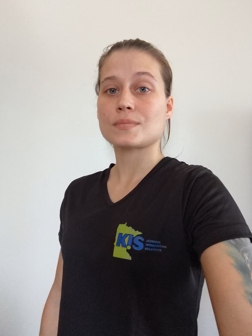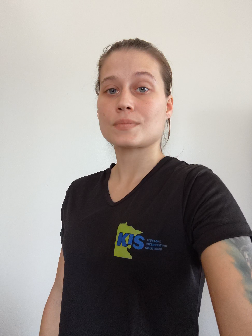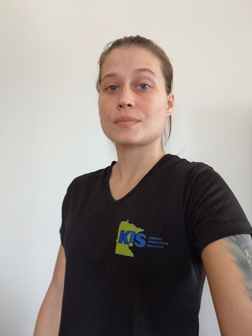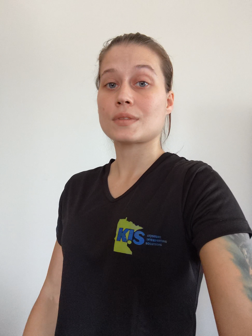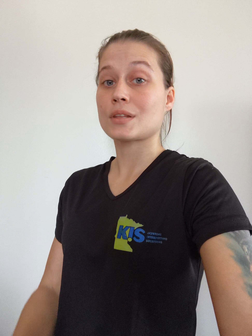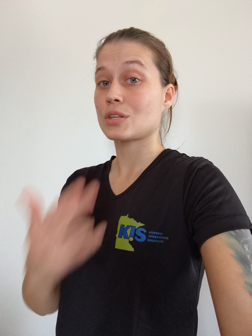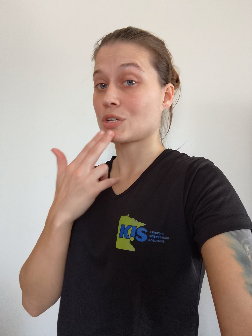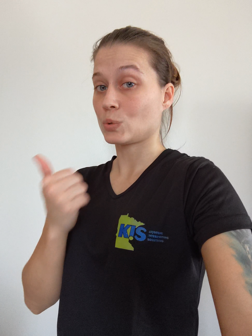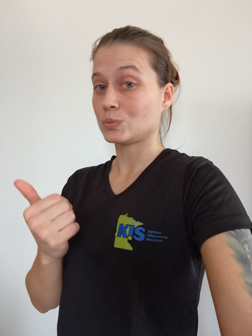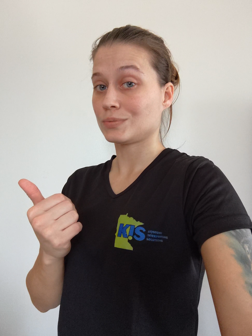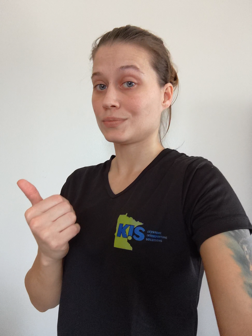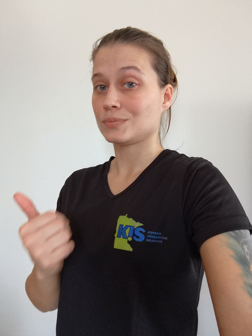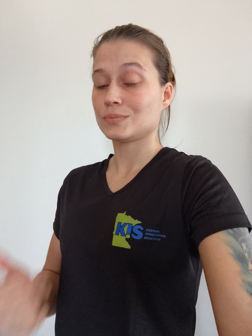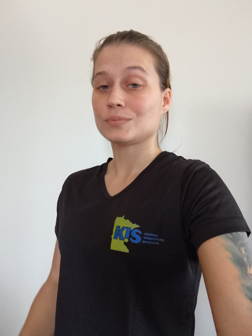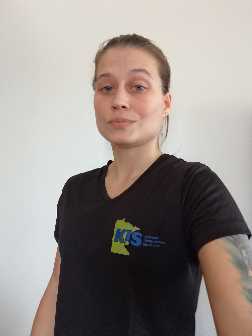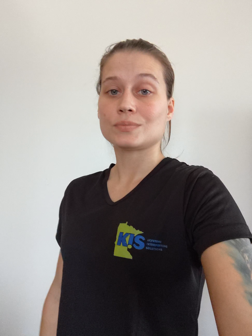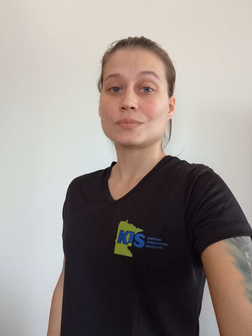cute